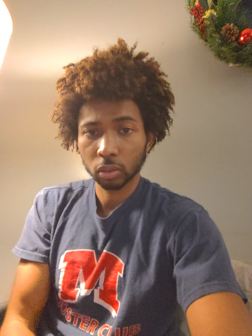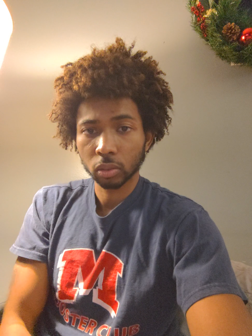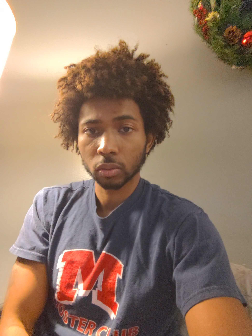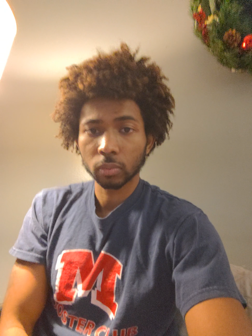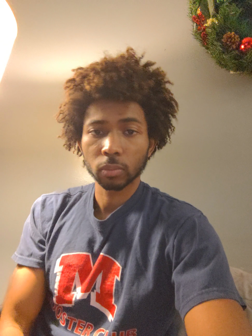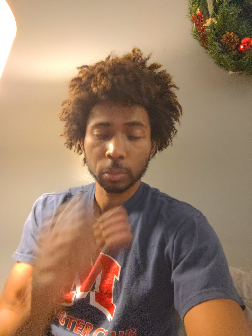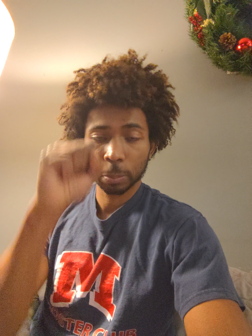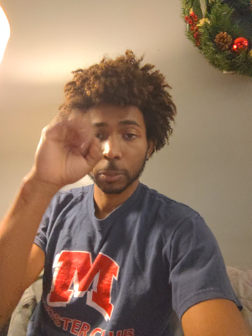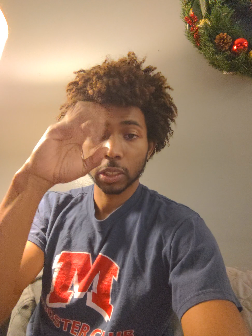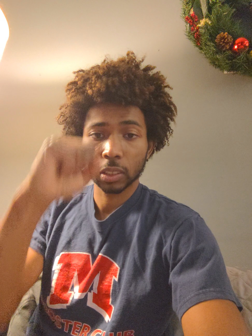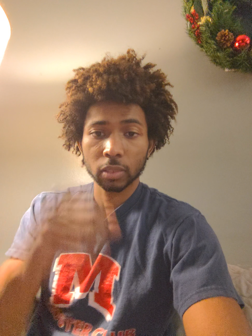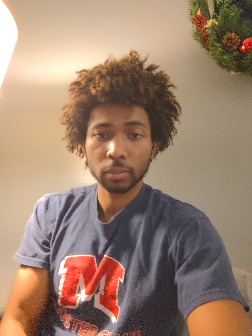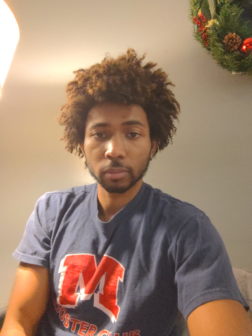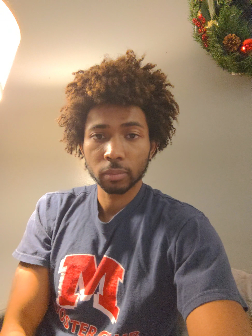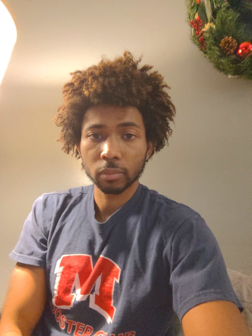awake